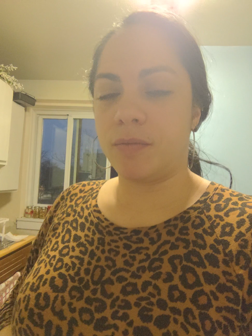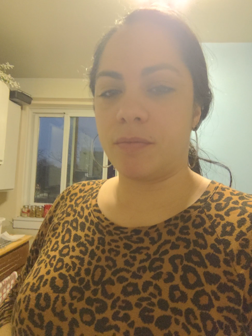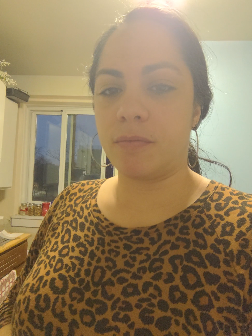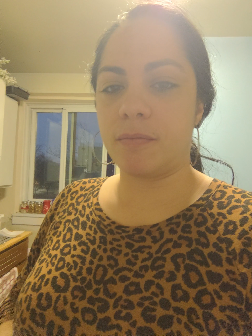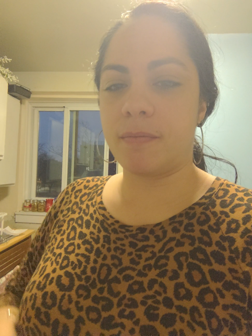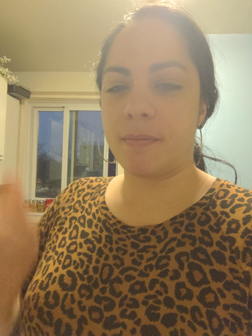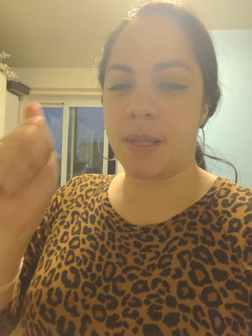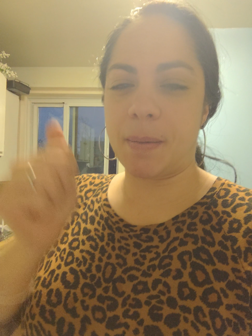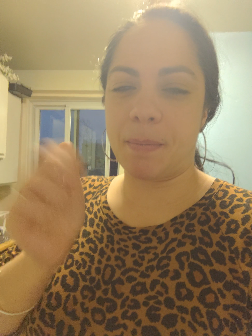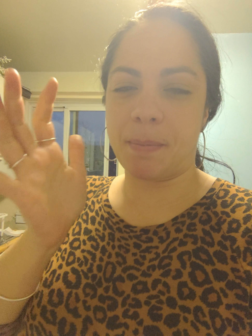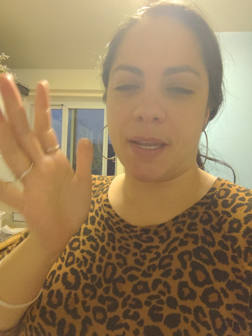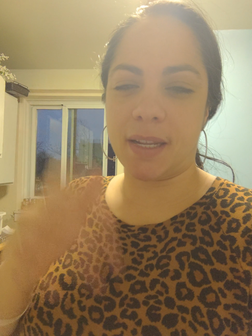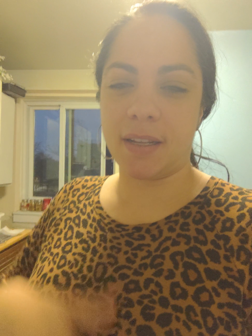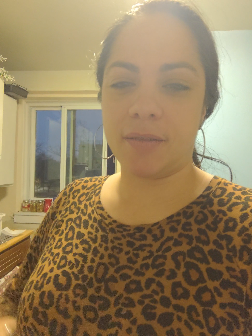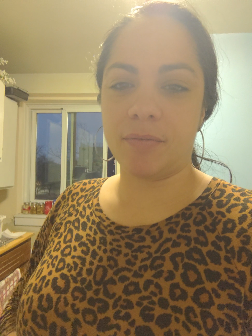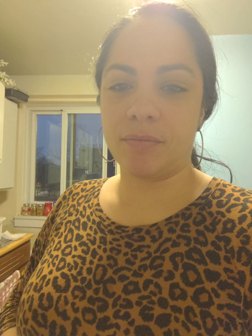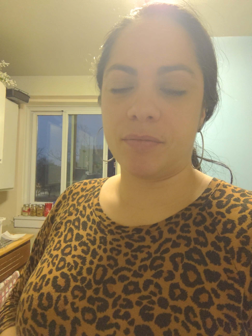mitten